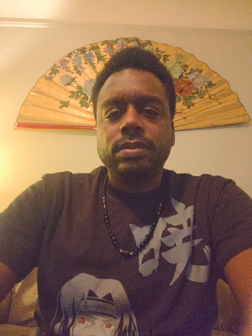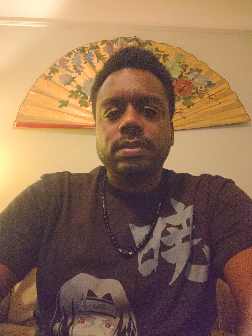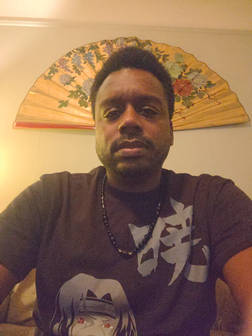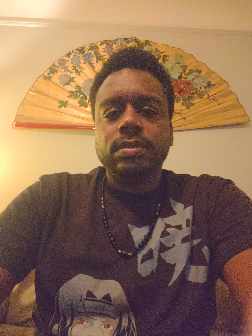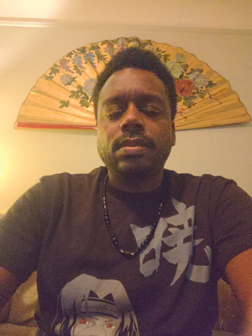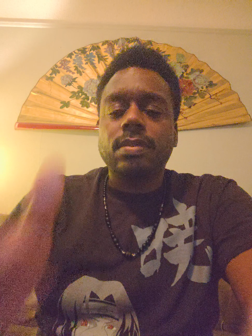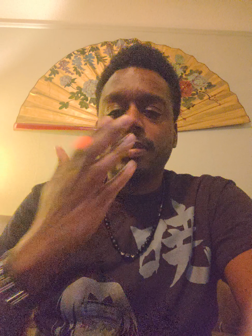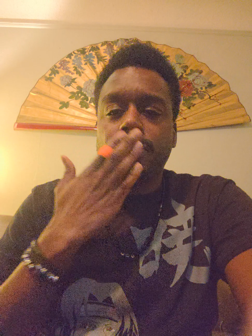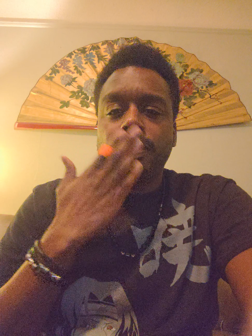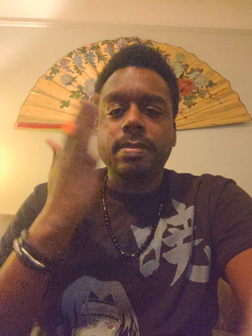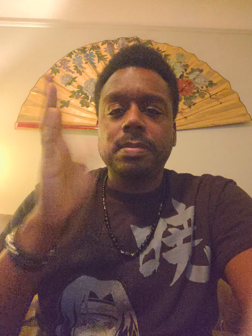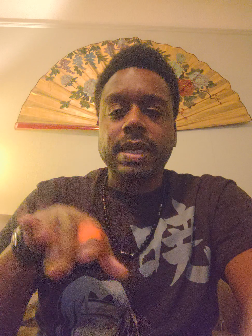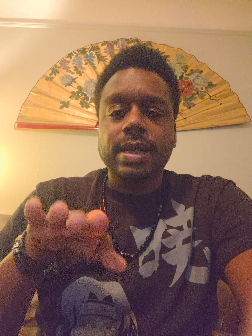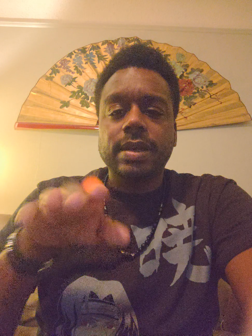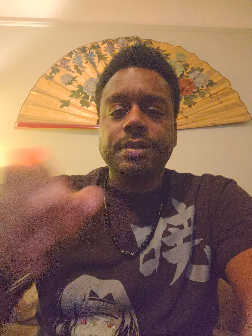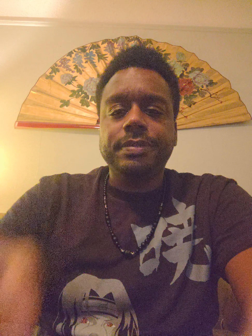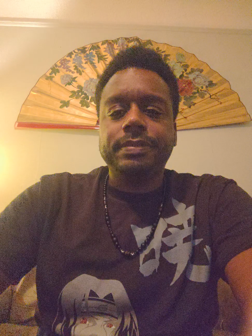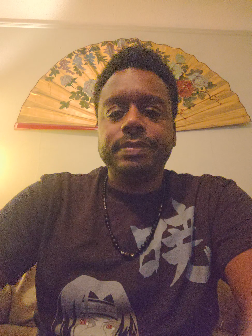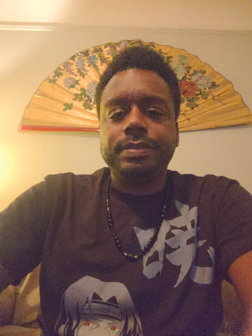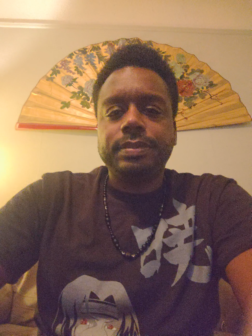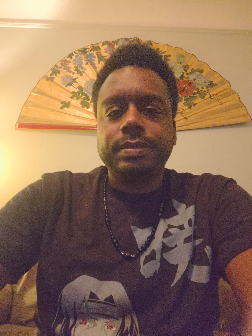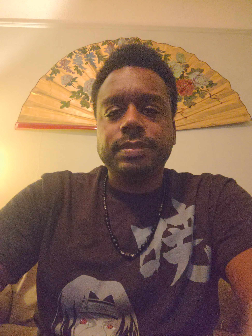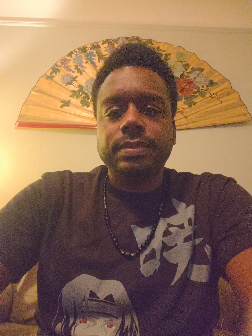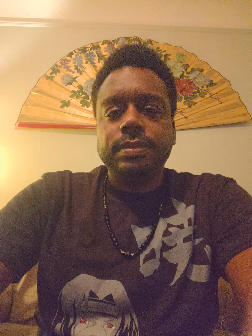bad